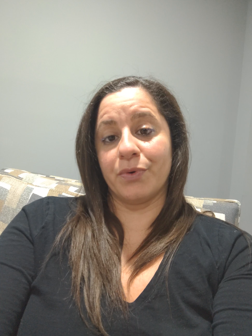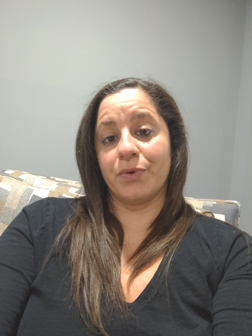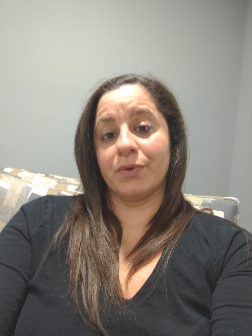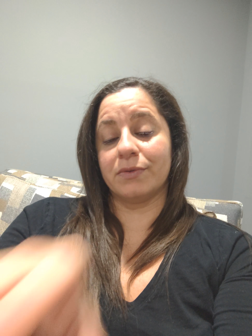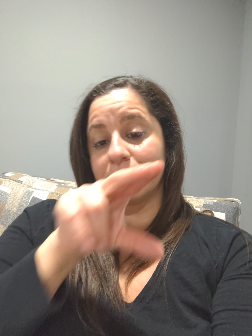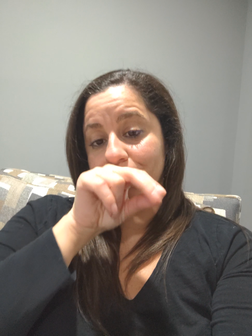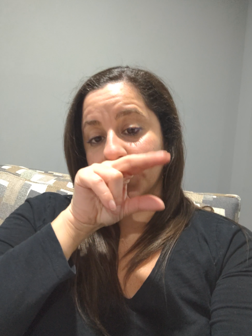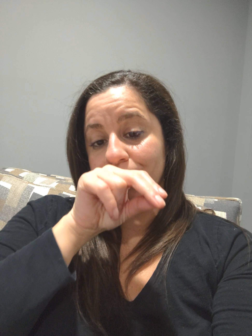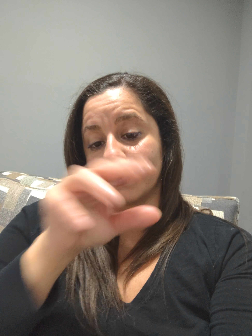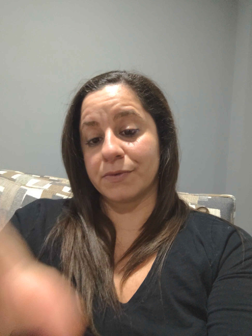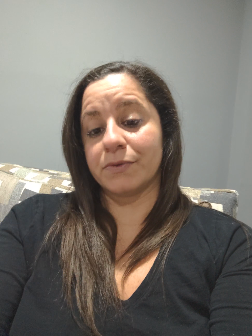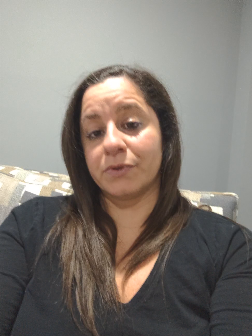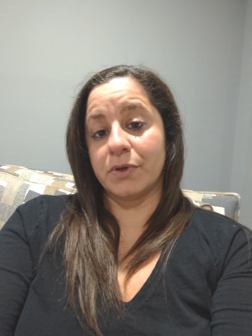duck